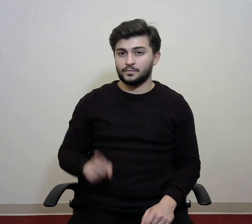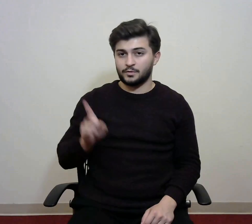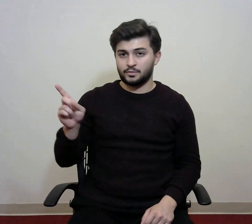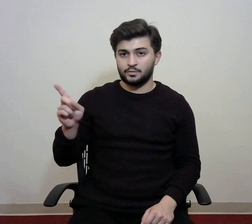O